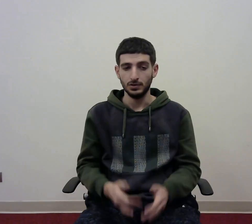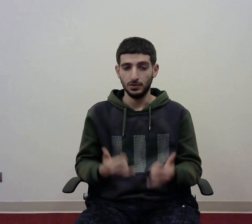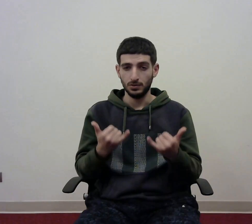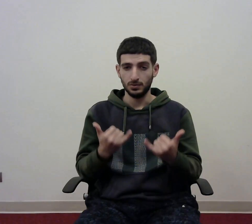bu